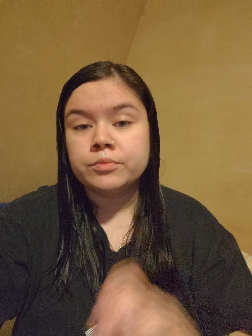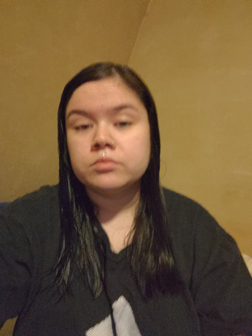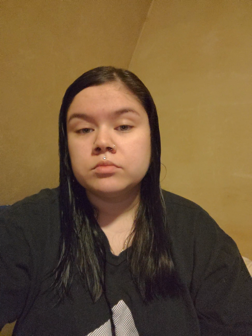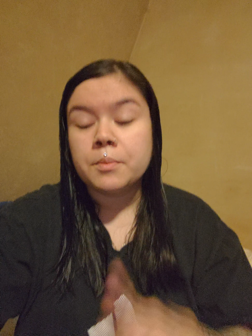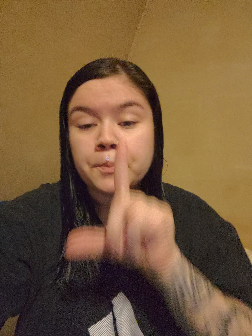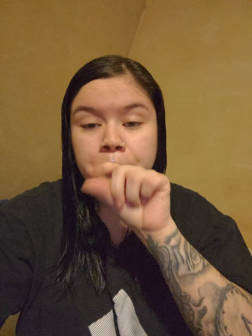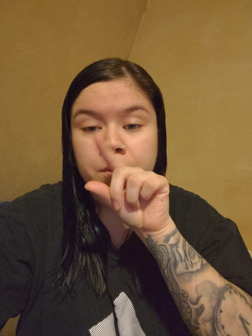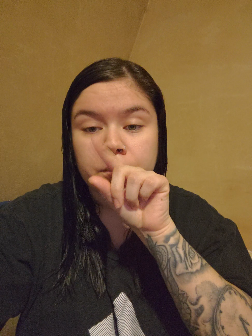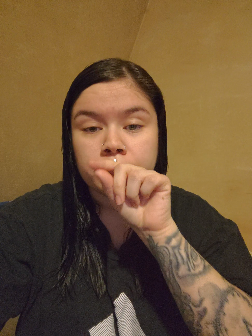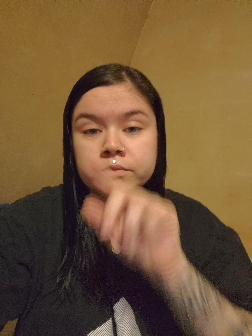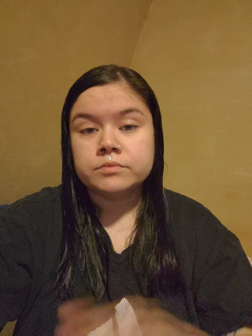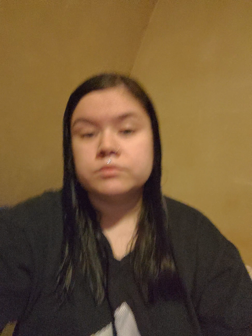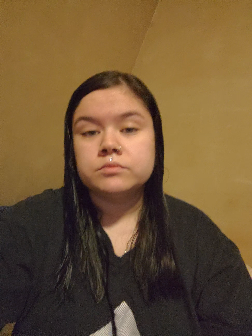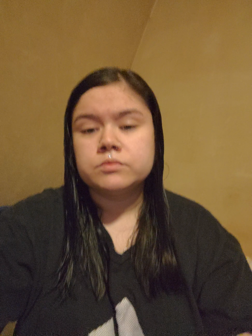bird